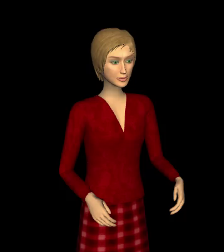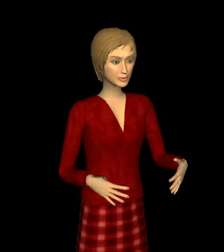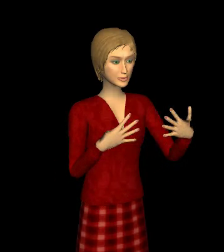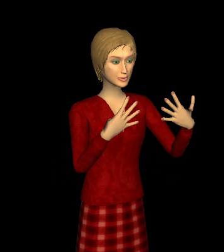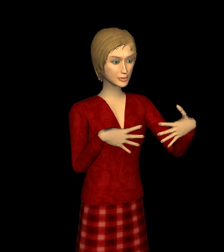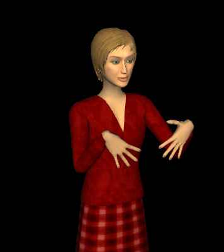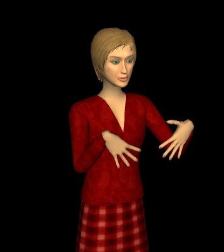19